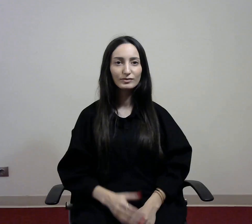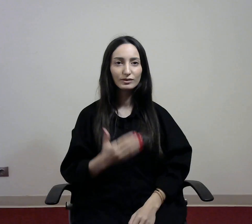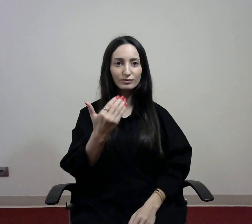siz